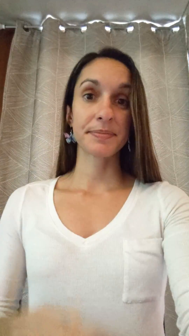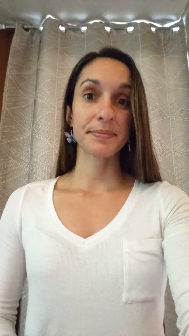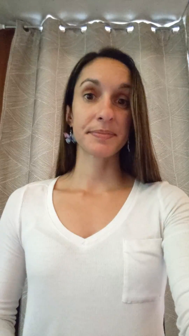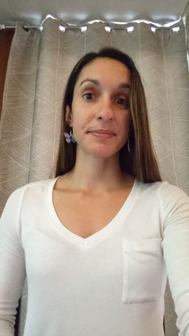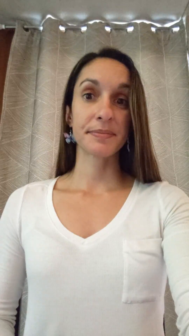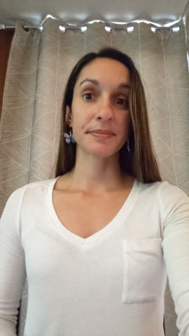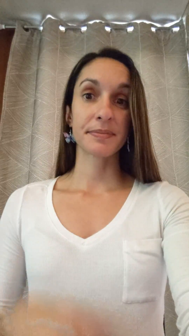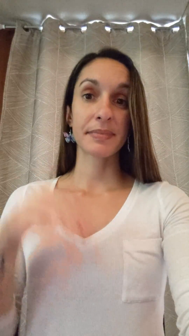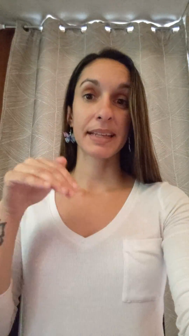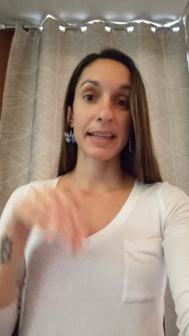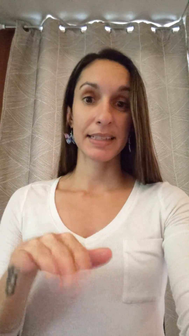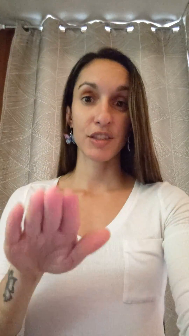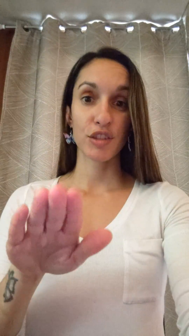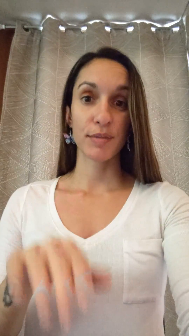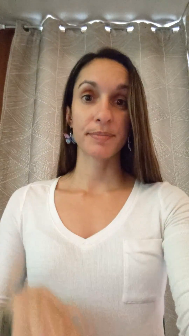enter